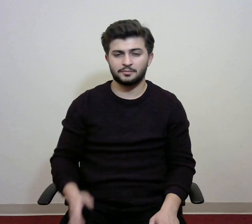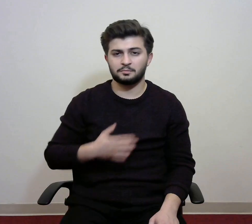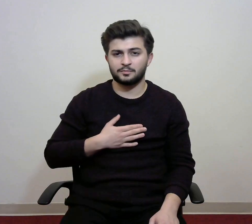mən